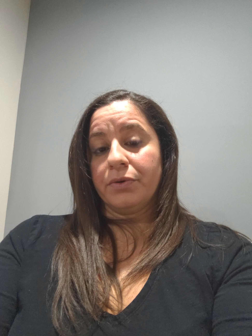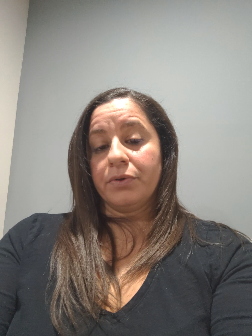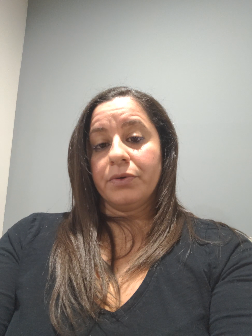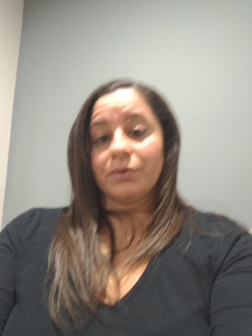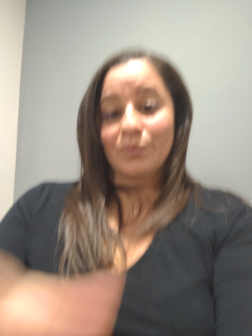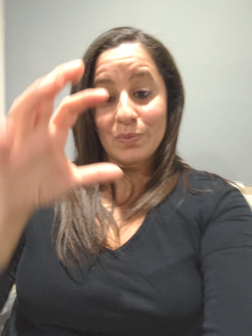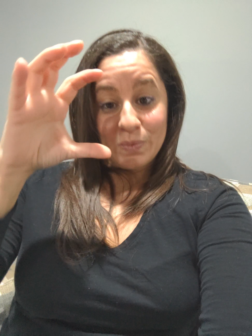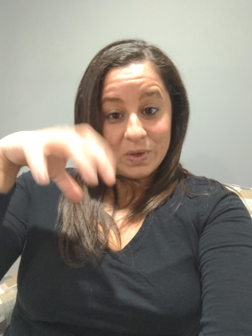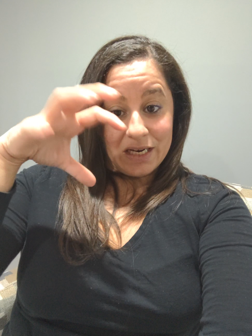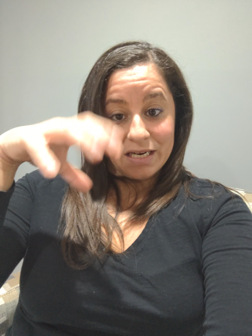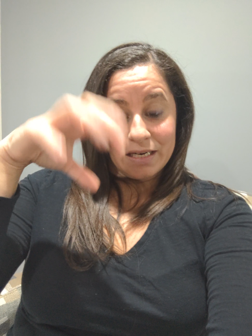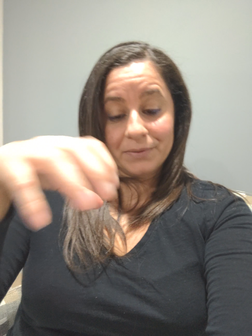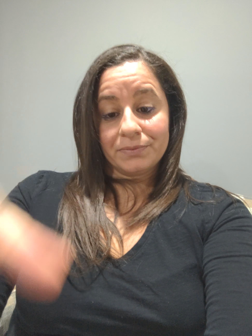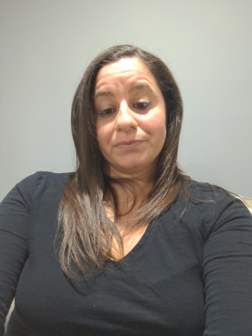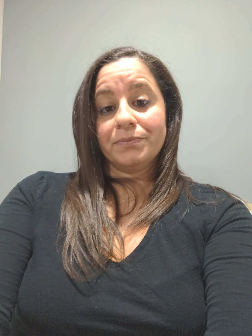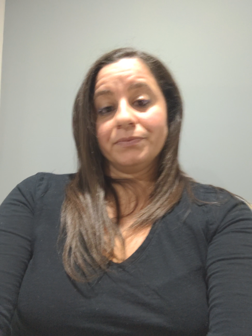rain